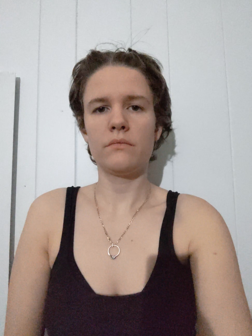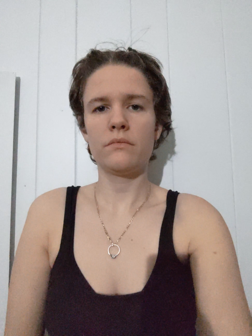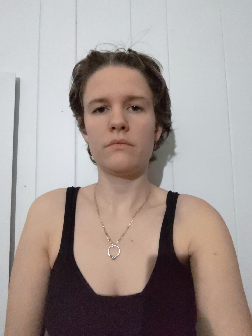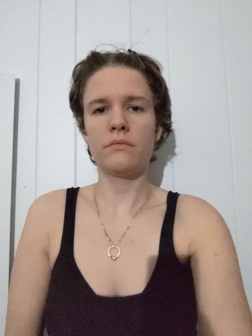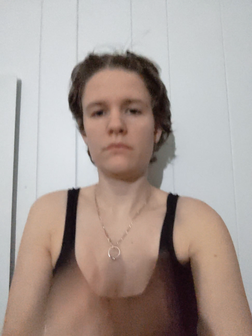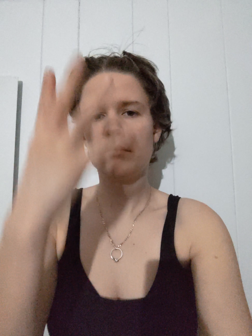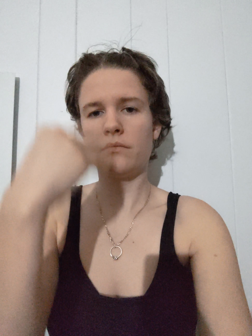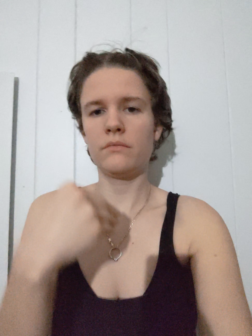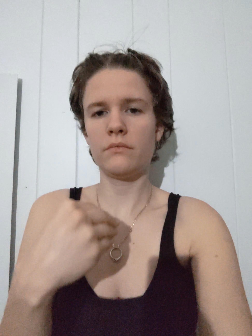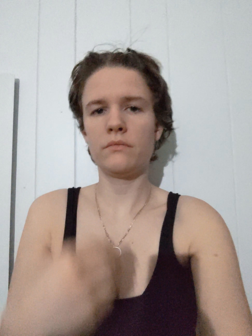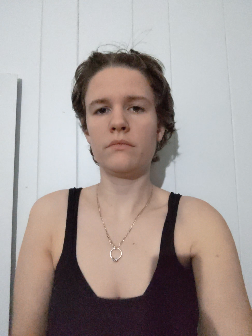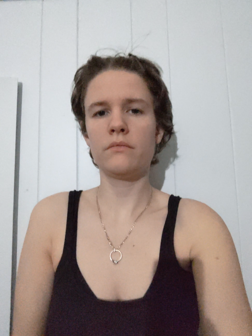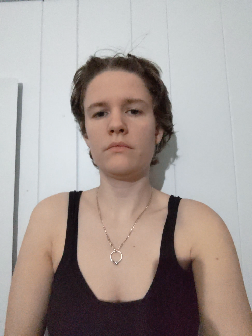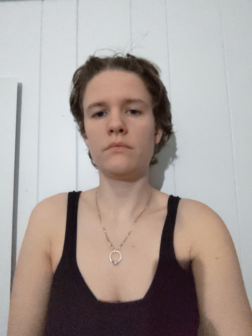sleepy